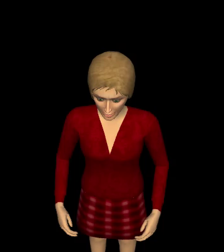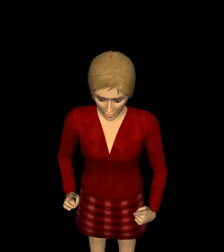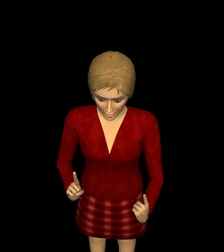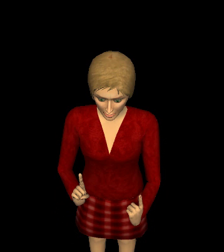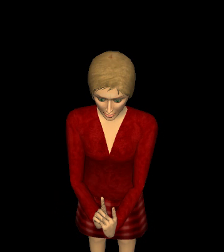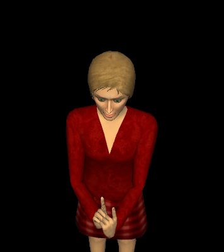يقابل